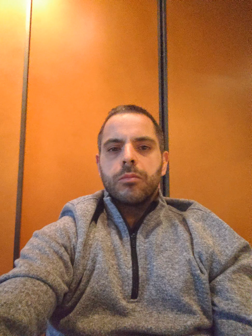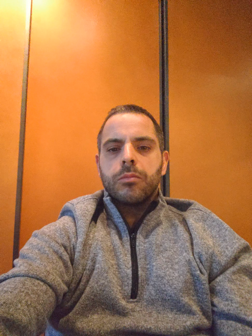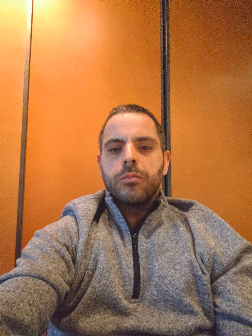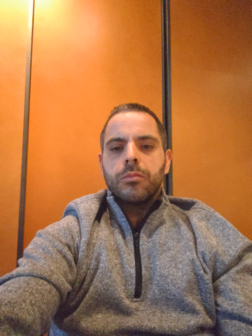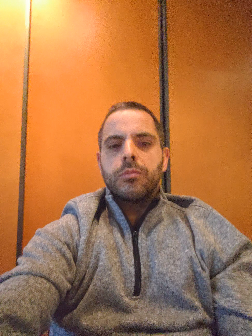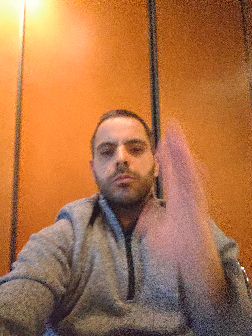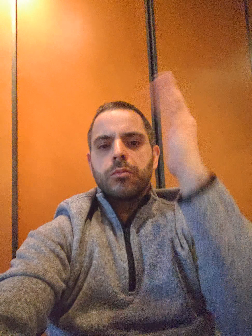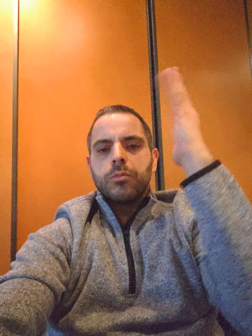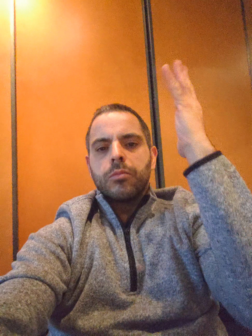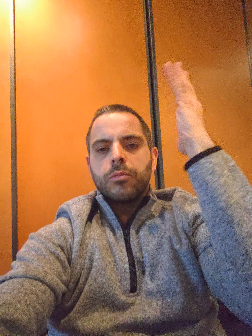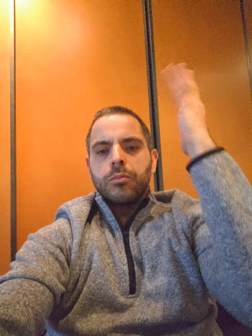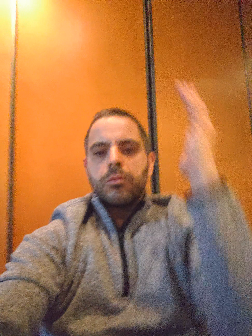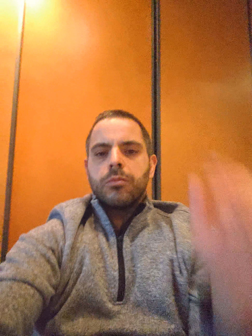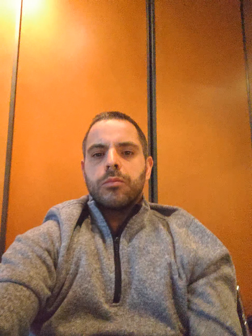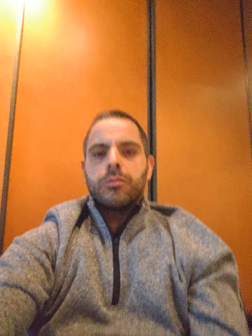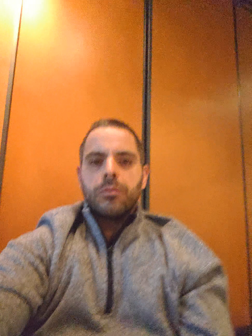tree